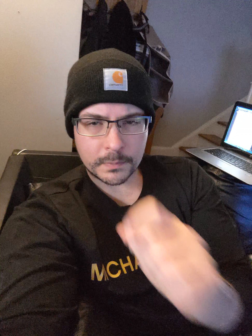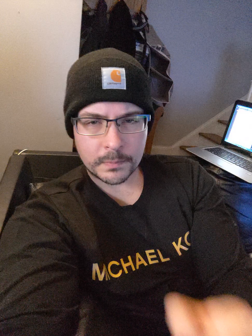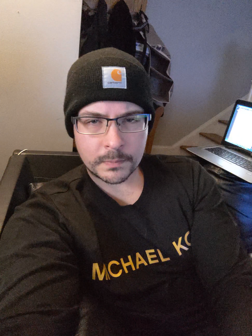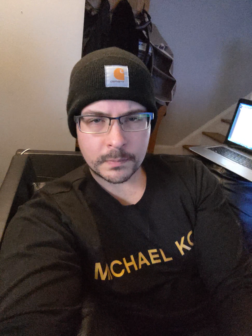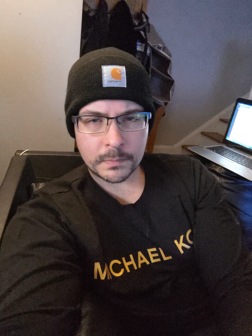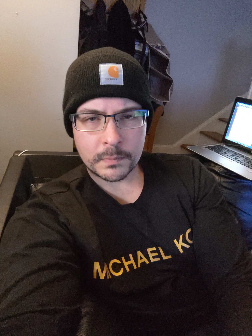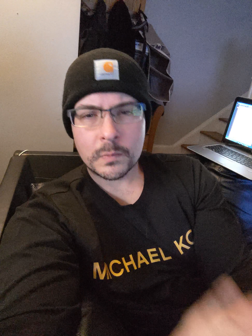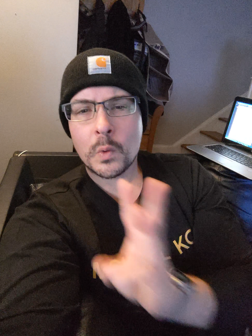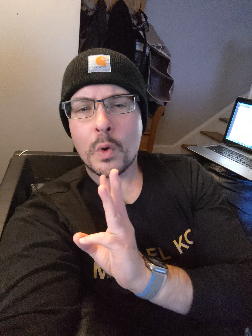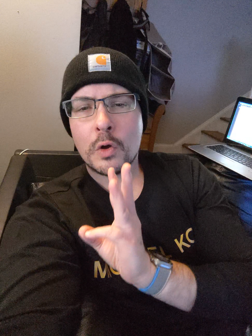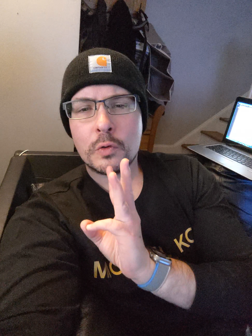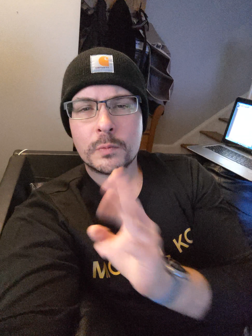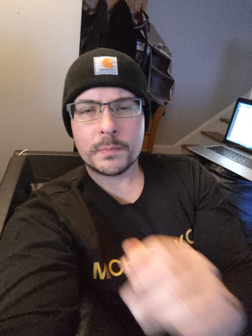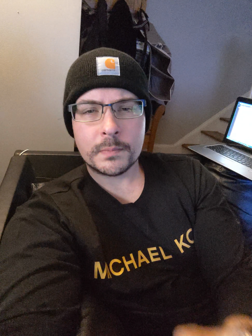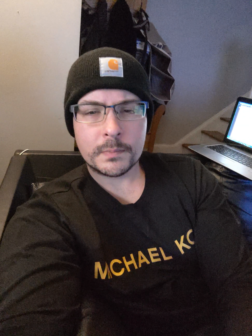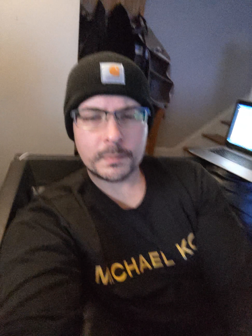water